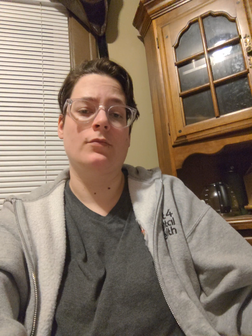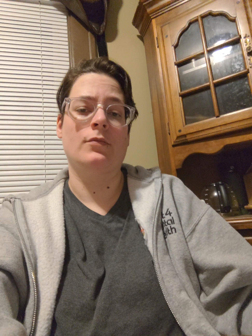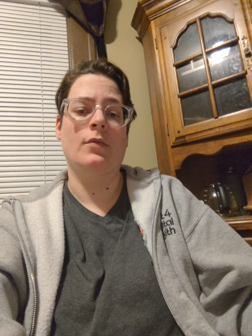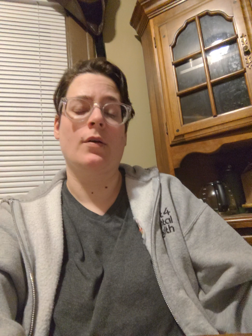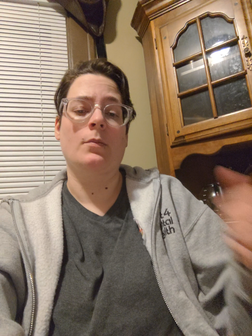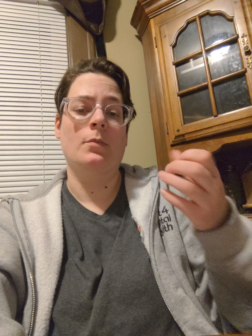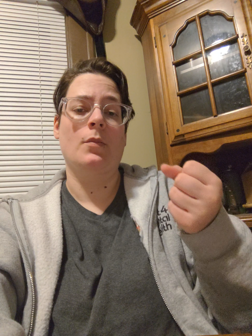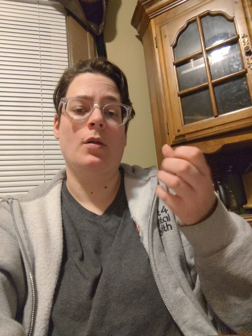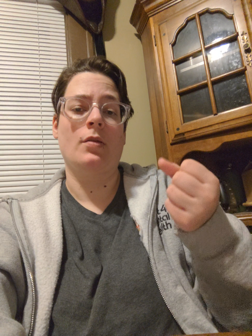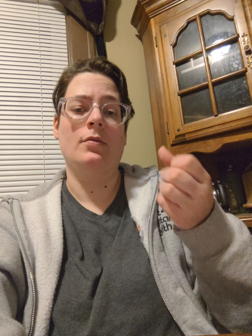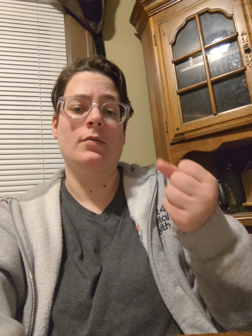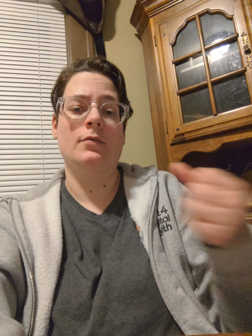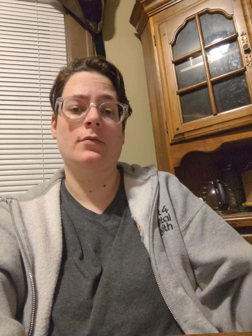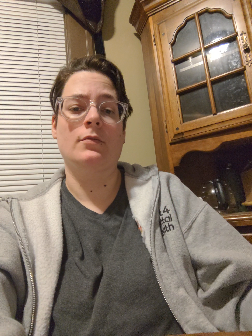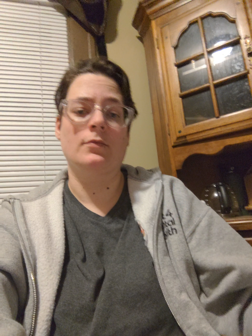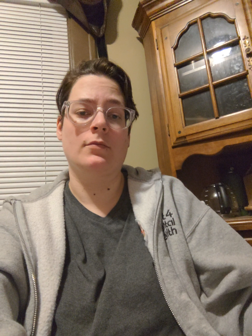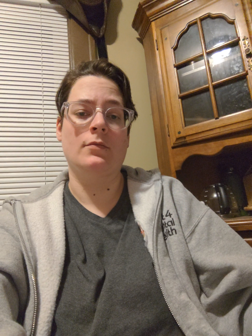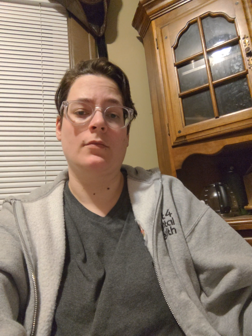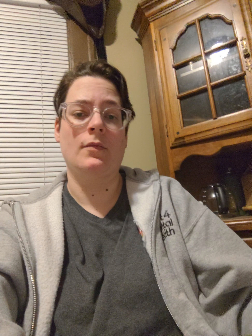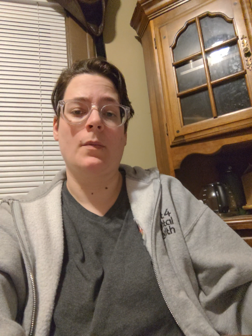milk